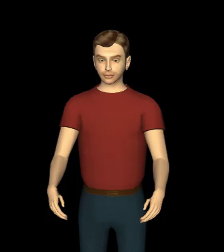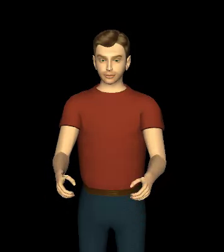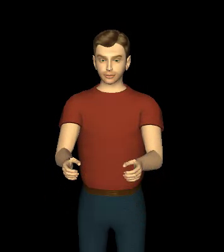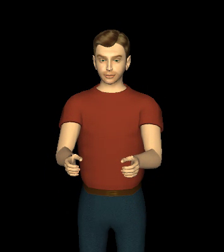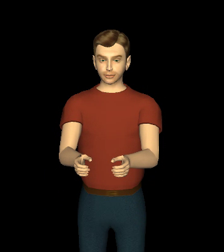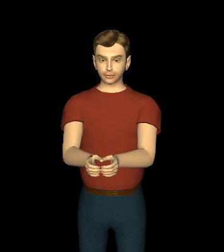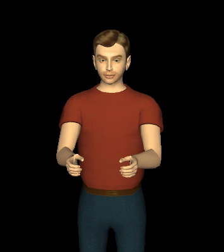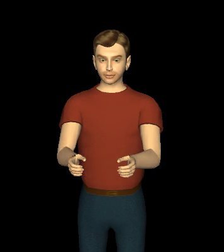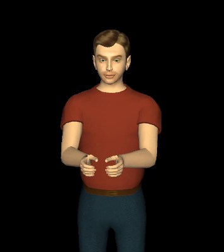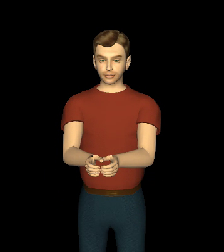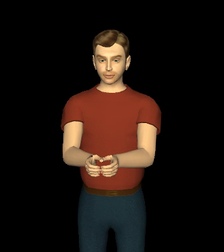يجتمع